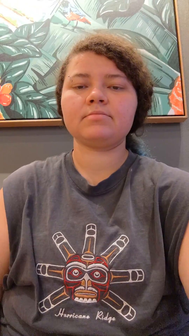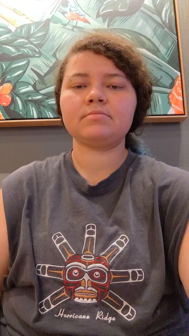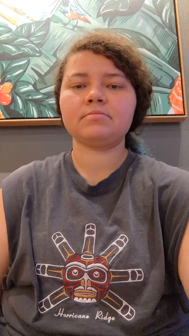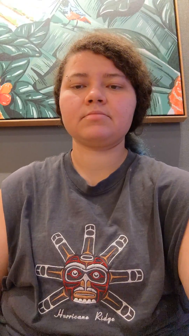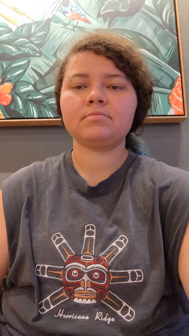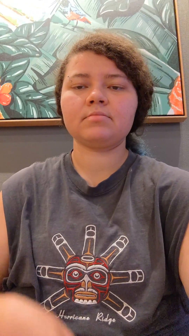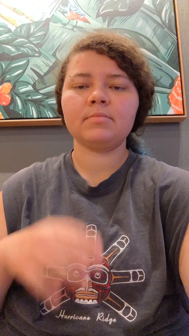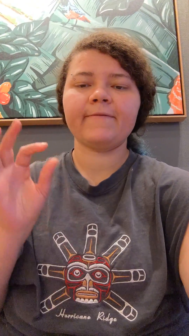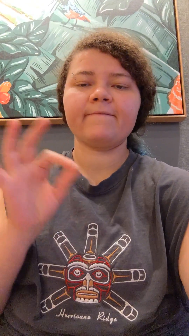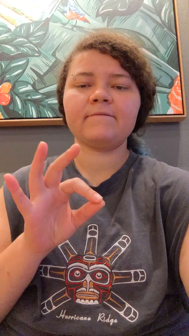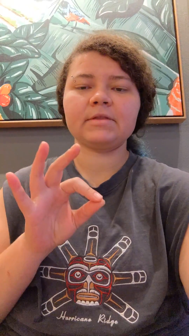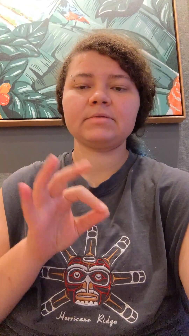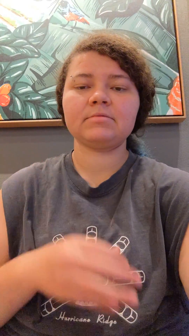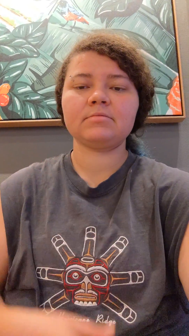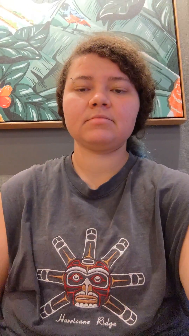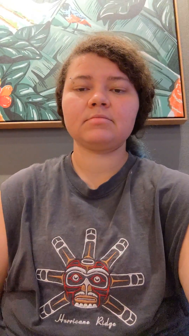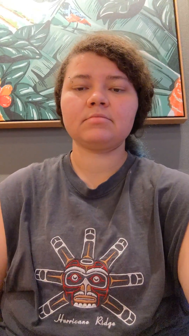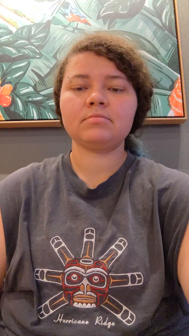fit